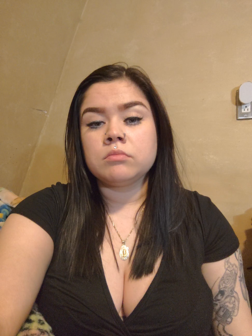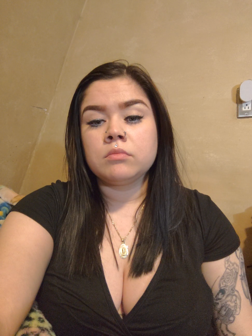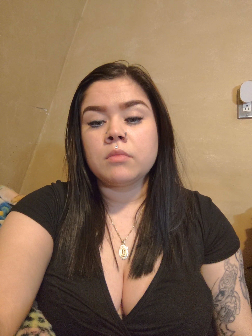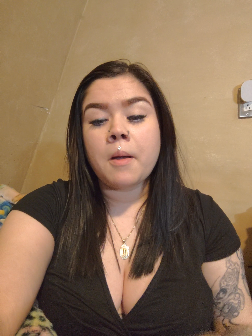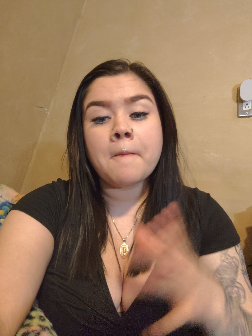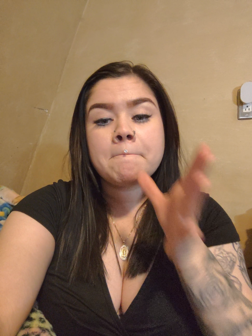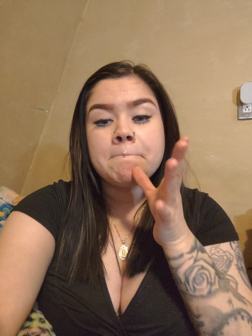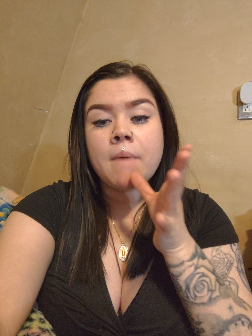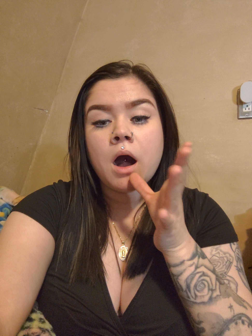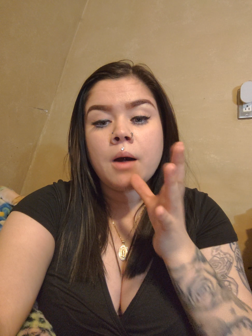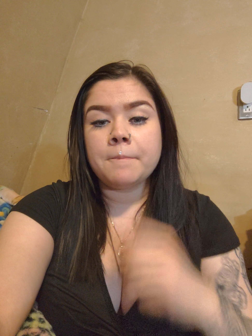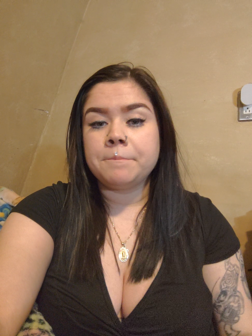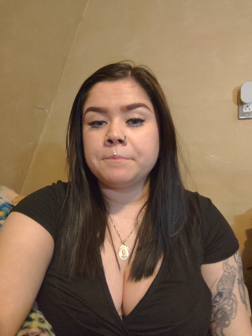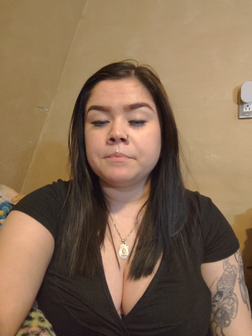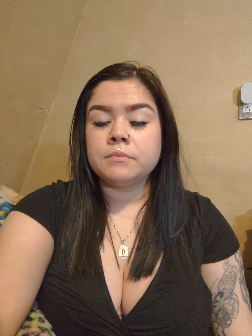mom